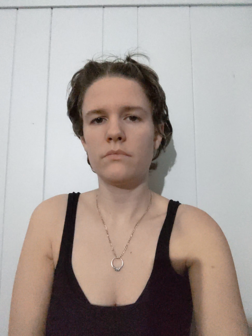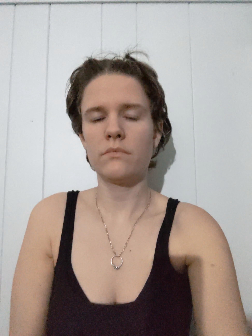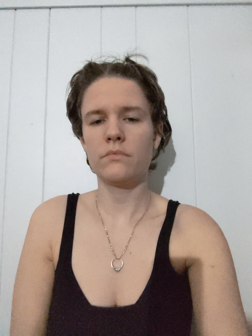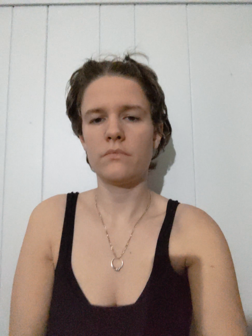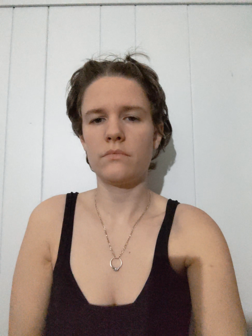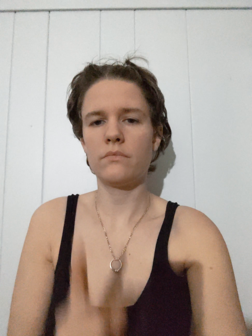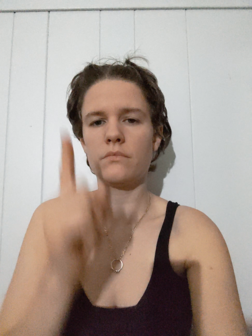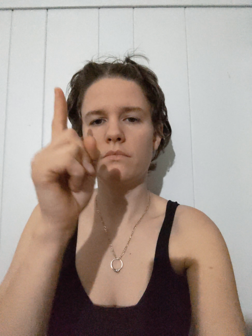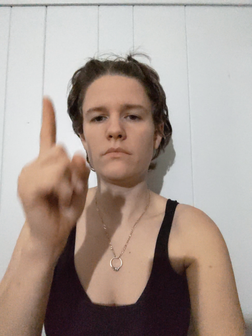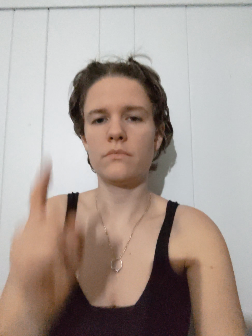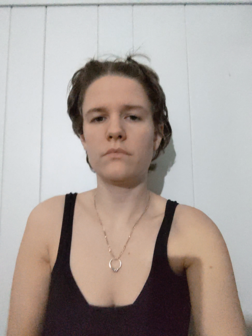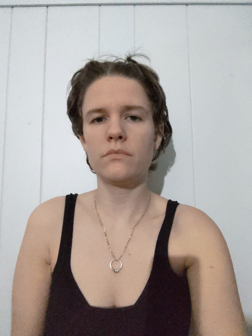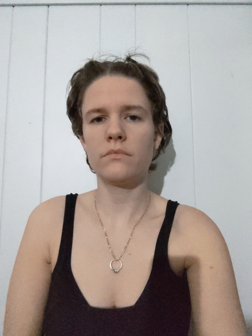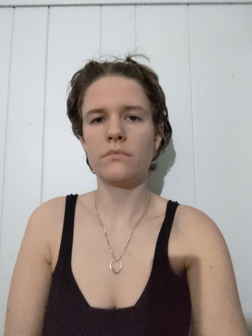up